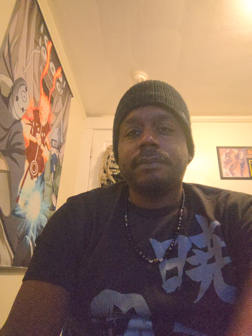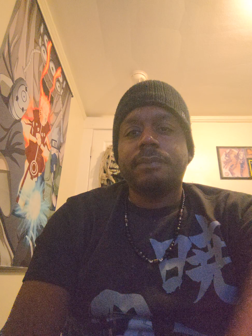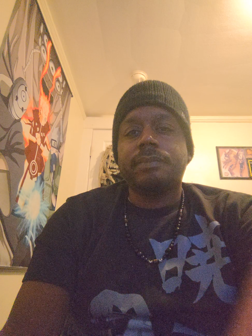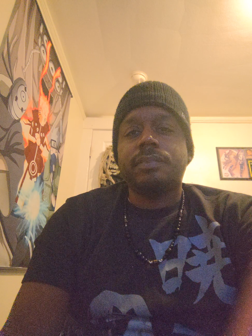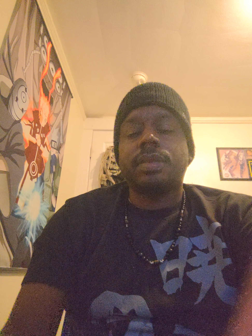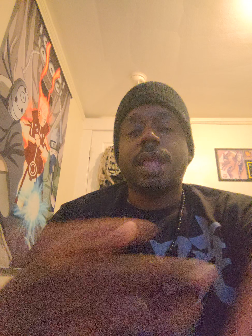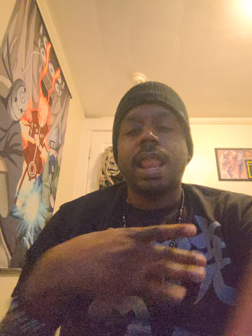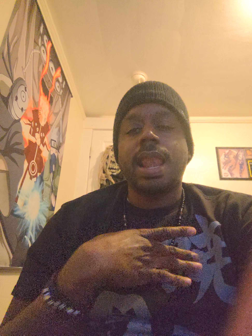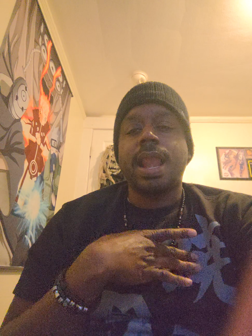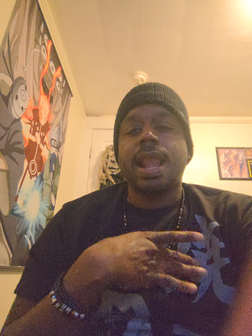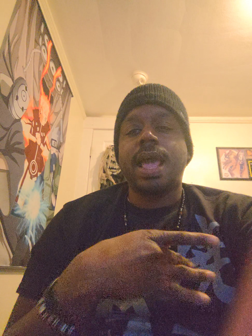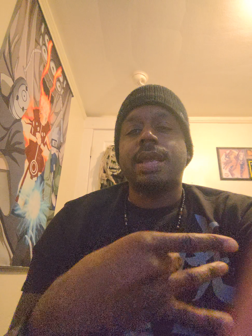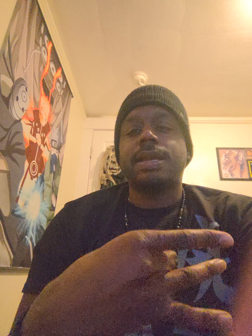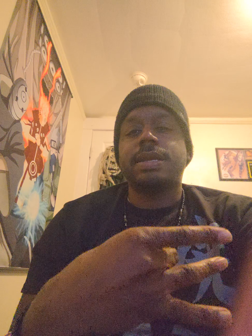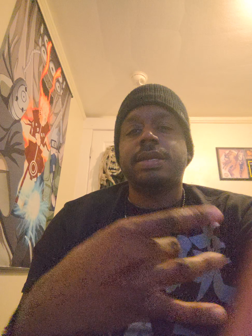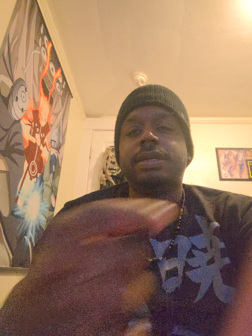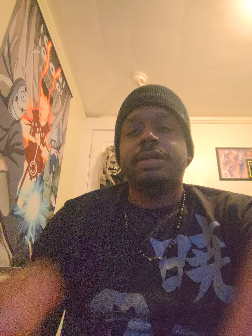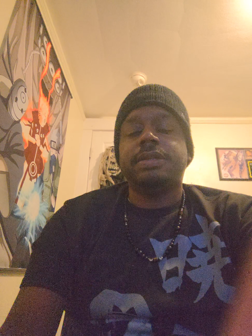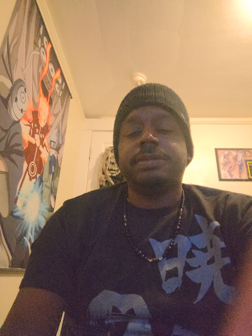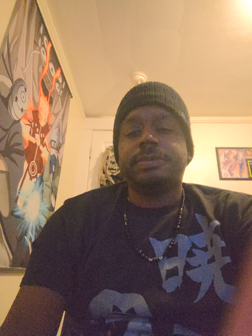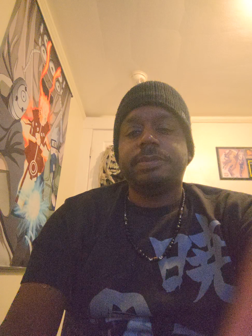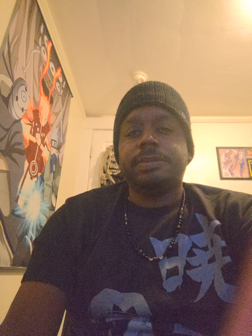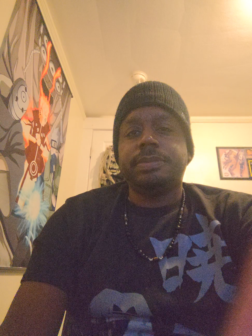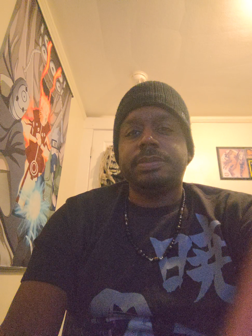like